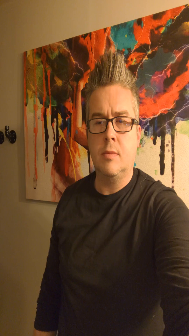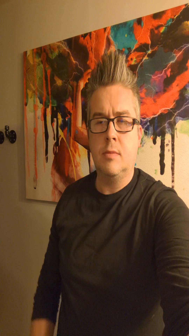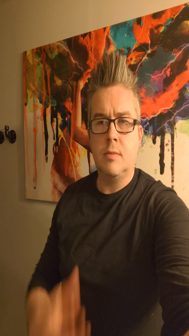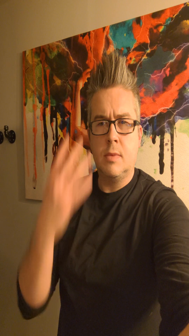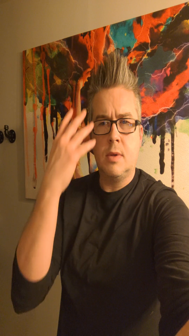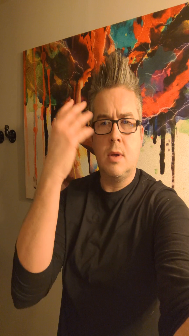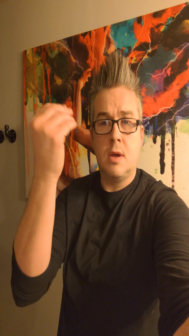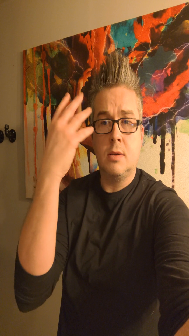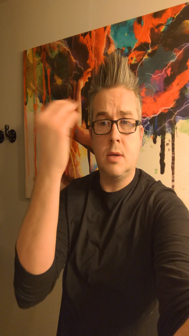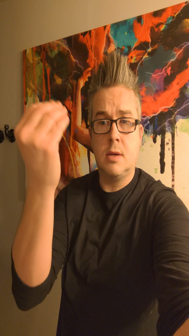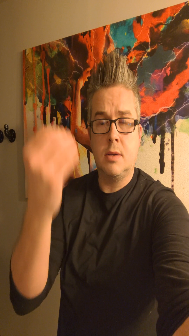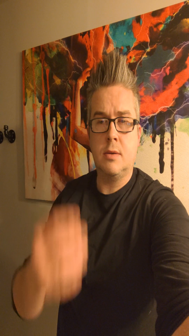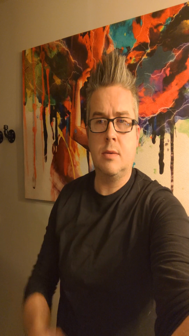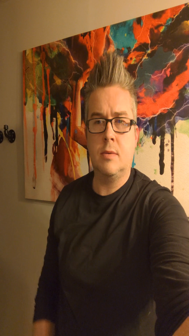outside